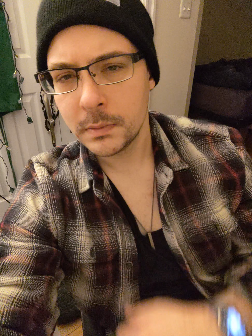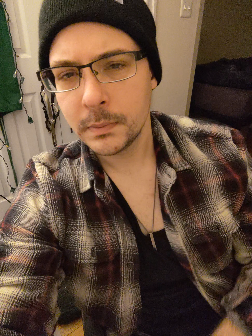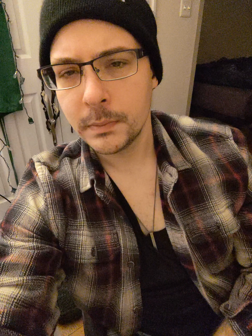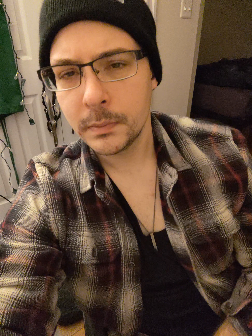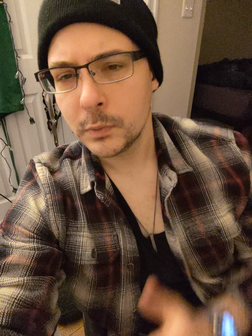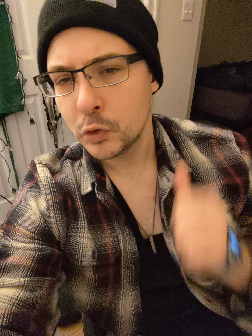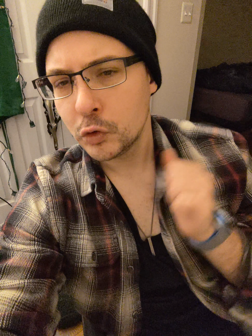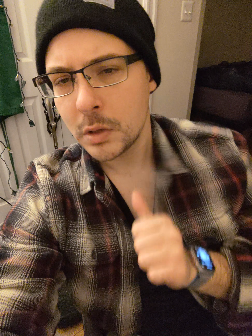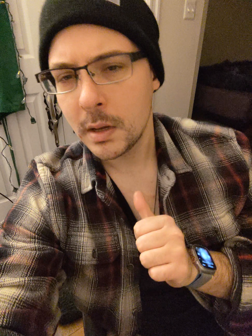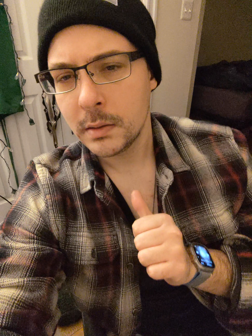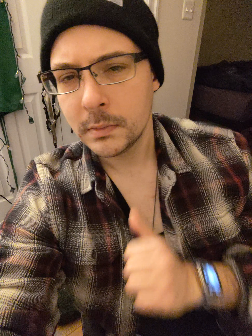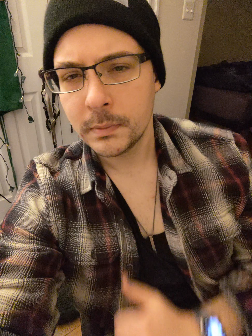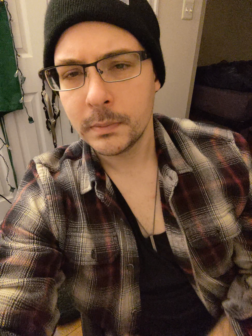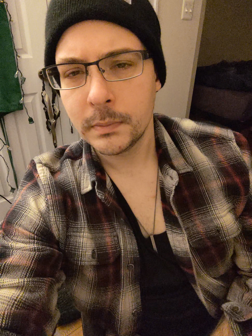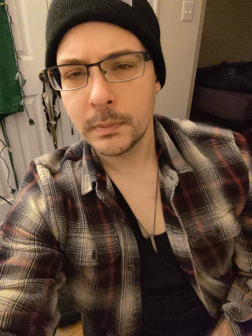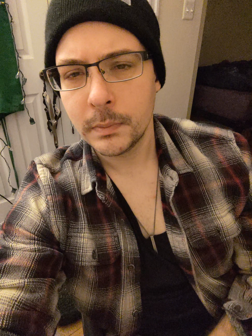jacket